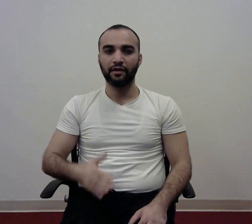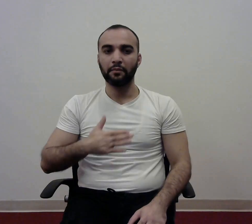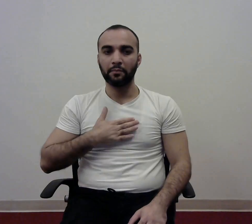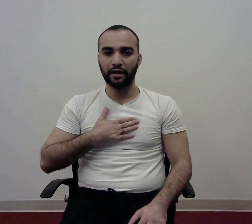mən